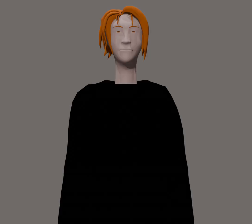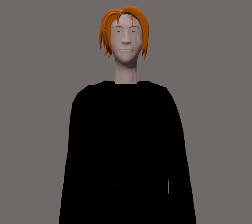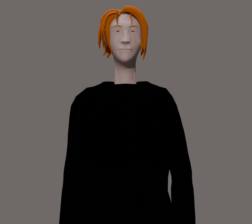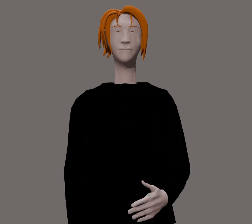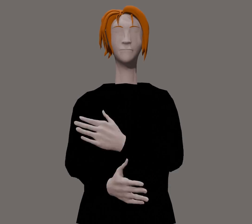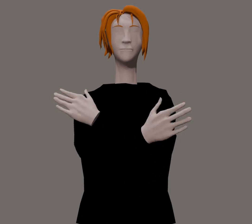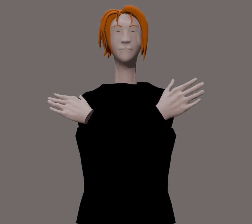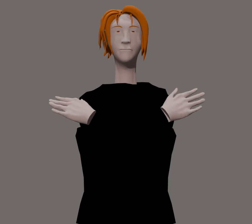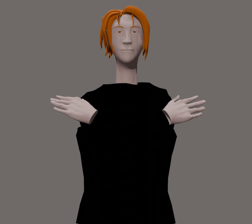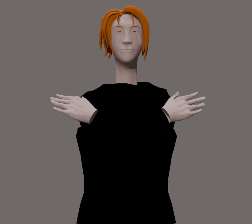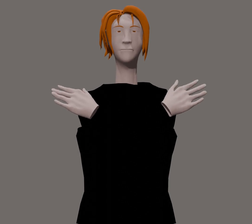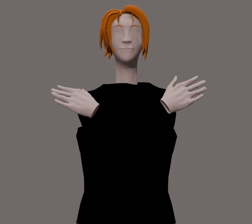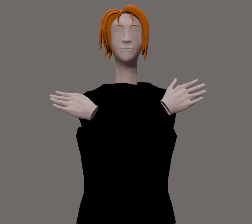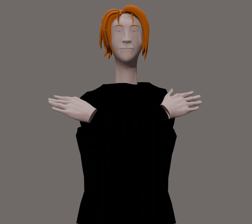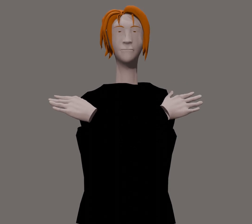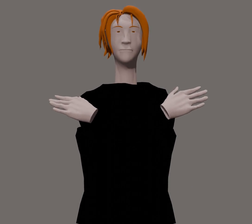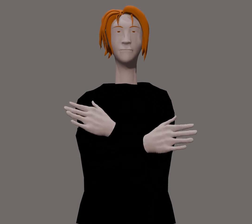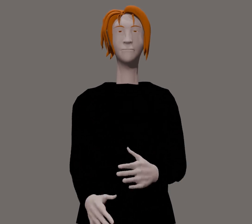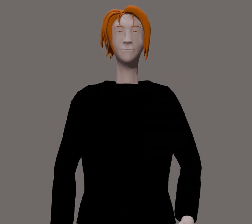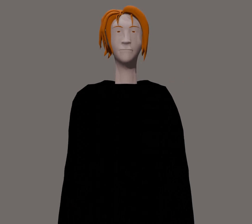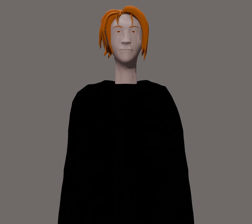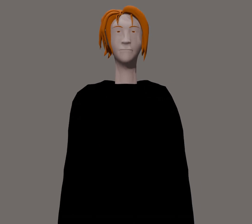Chill